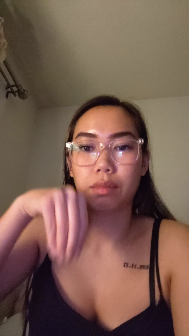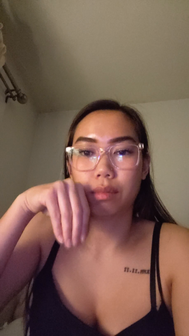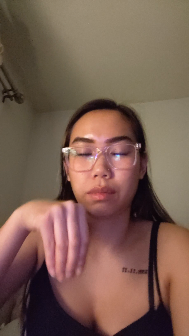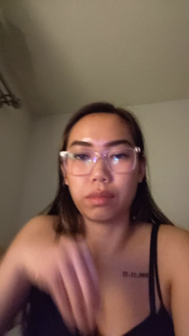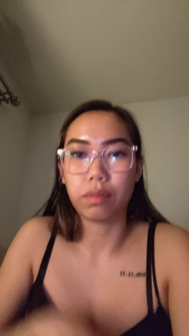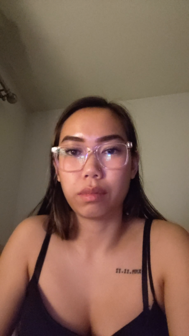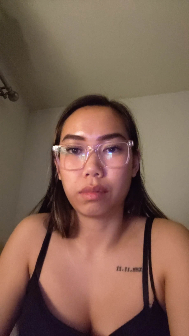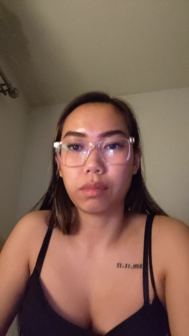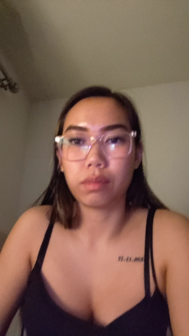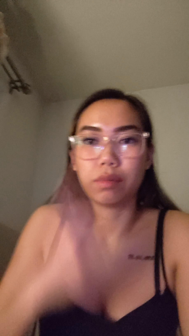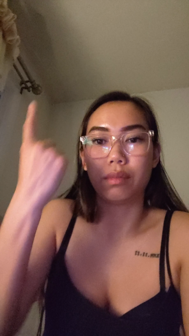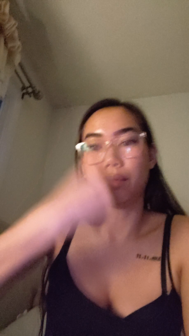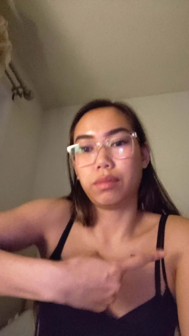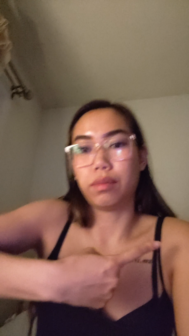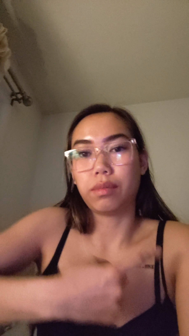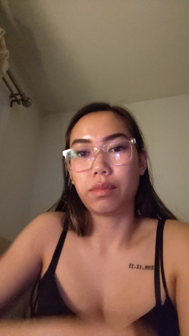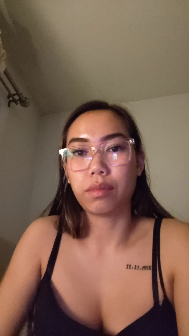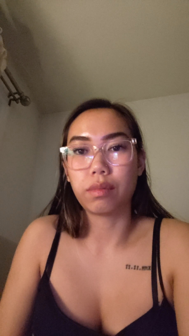day